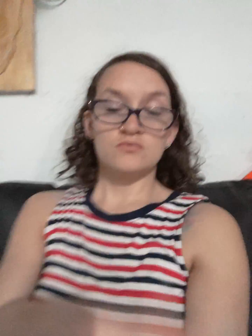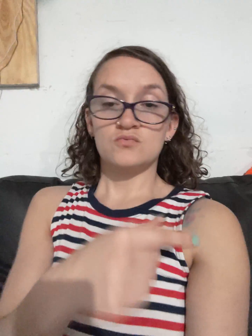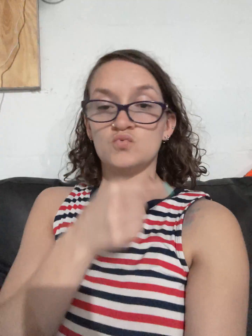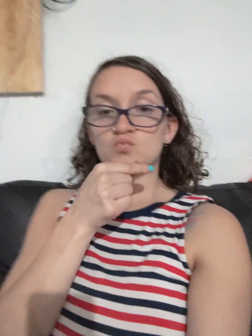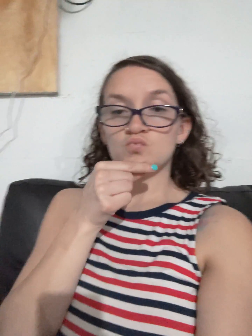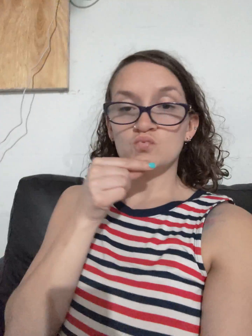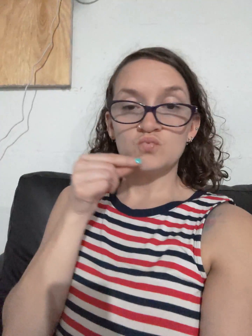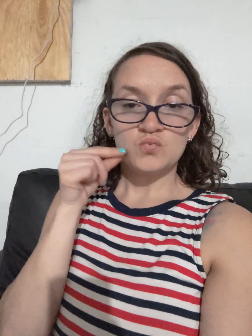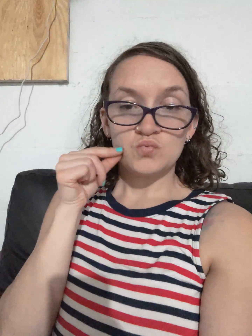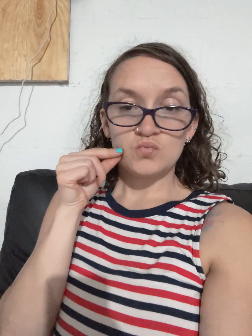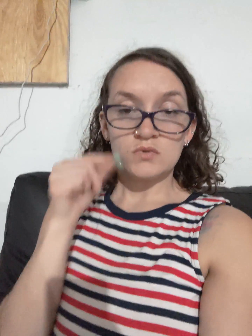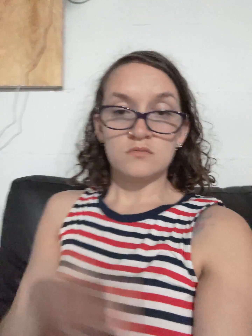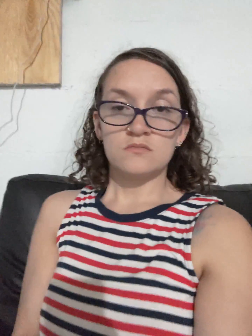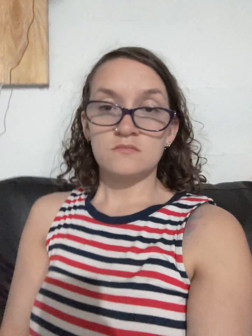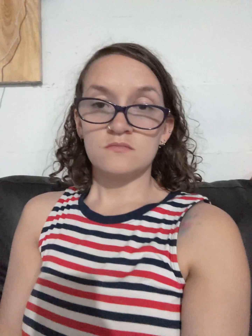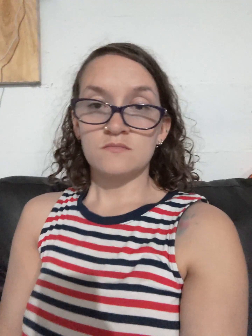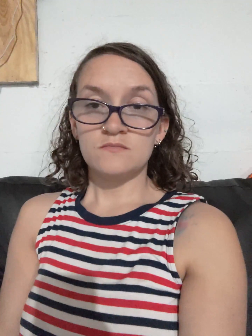glue